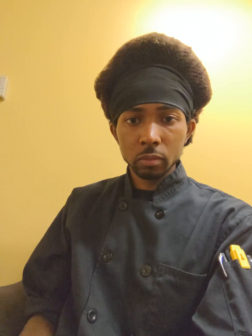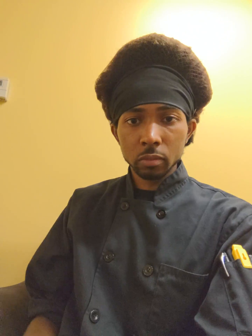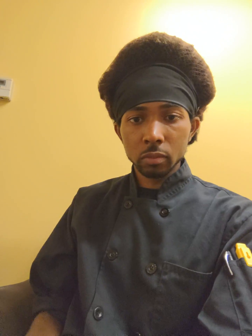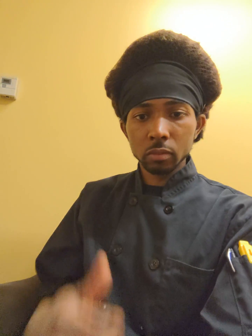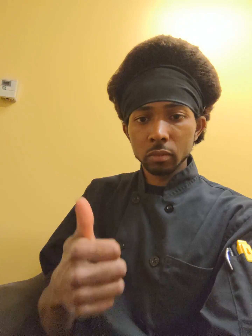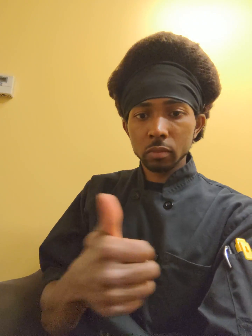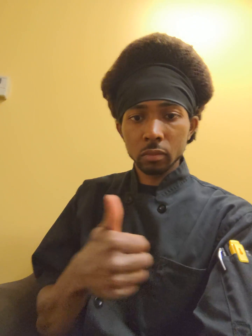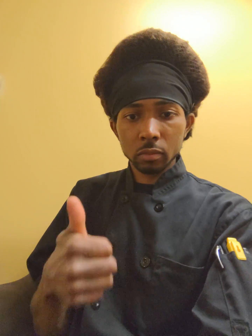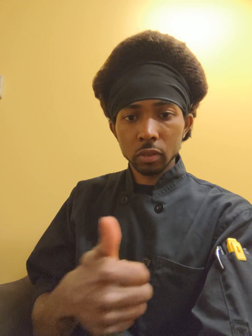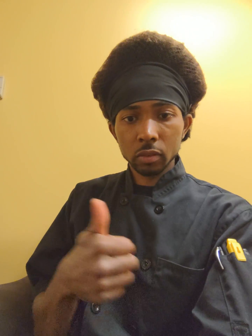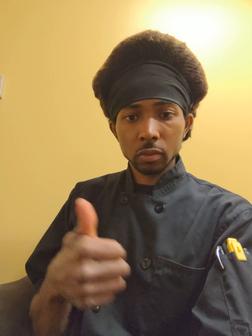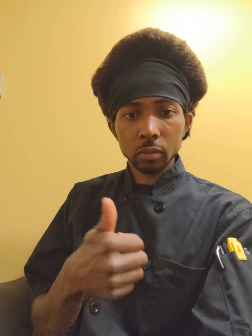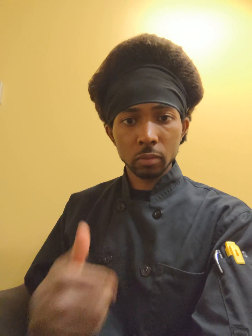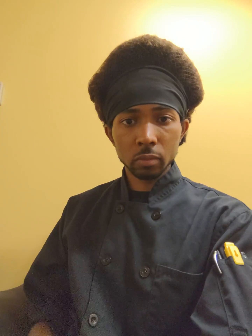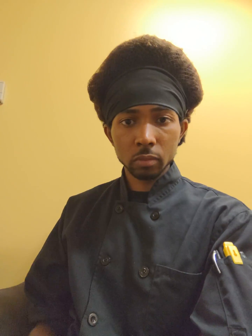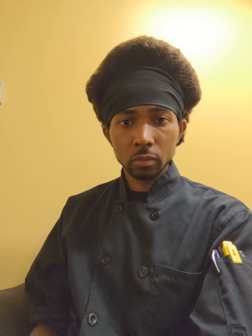basement